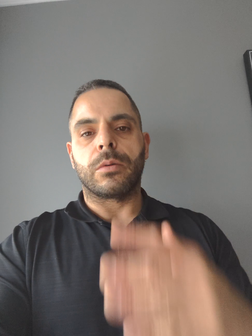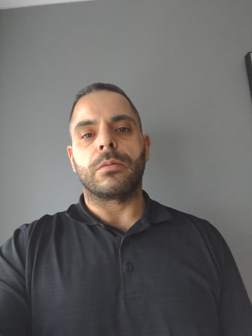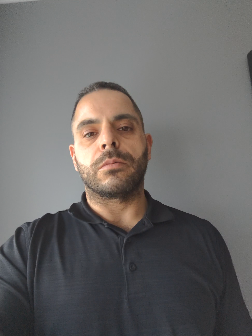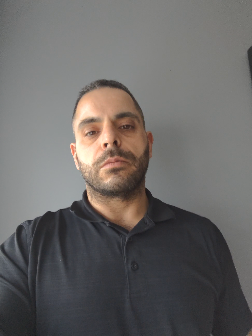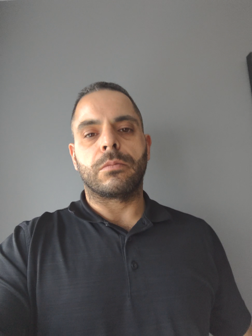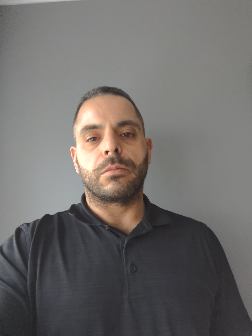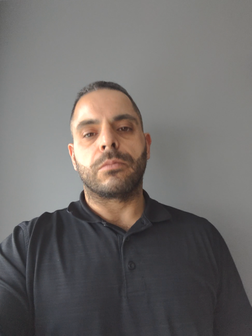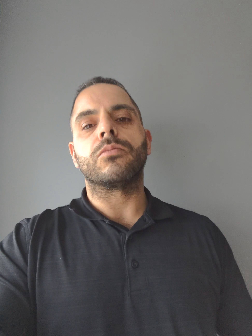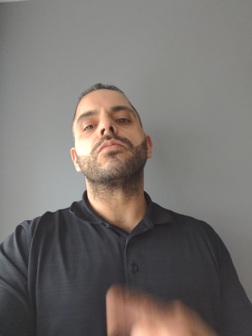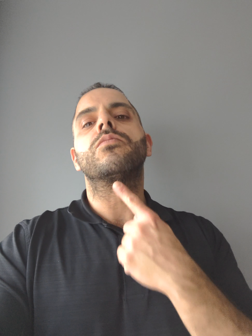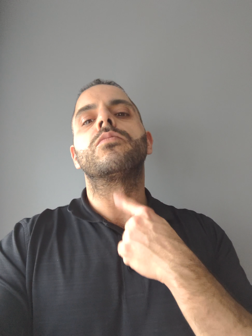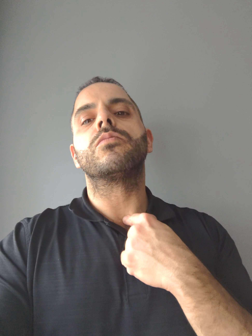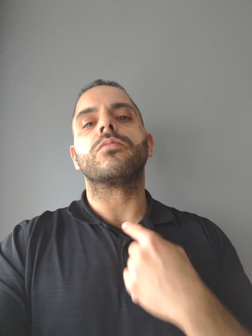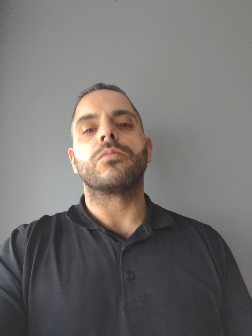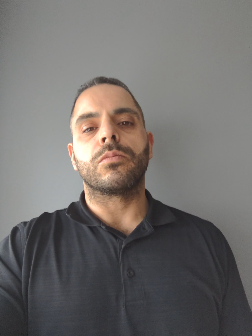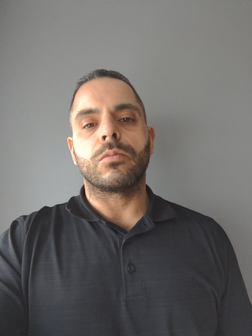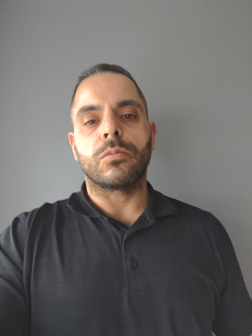thirsty